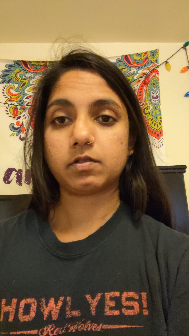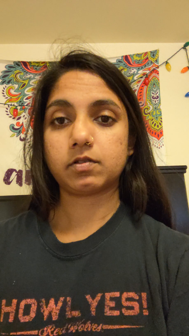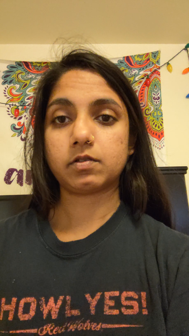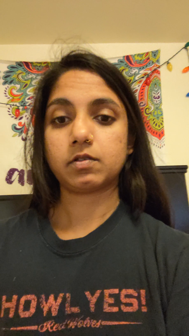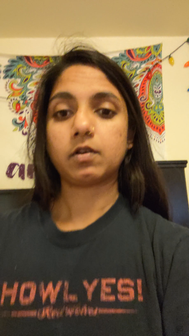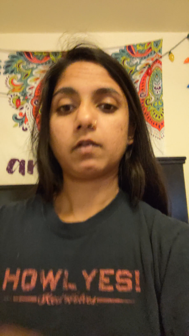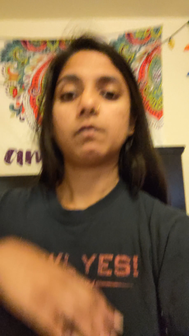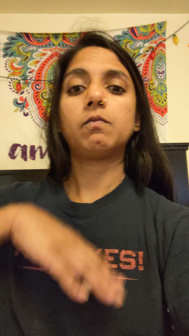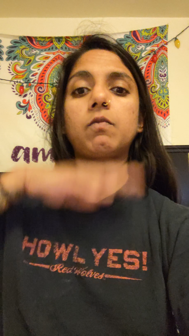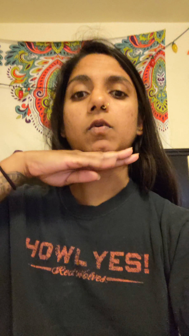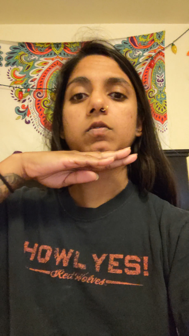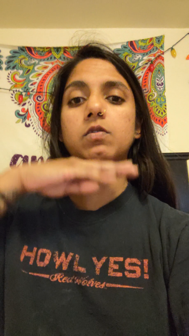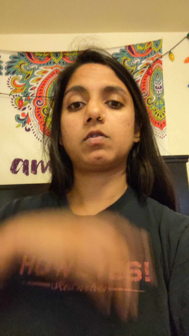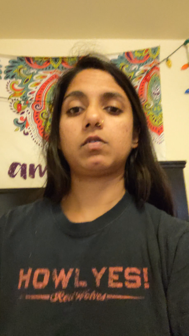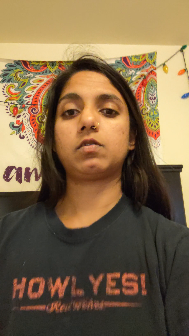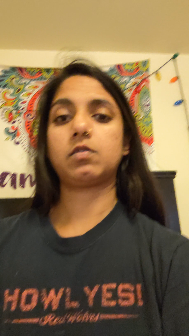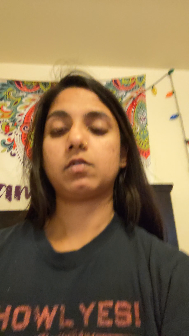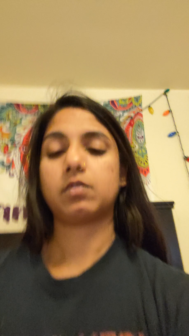full